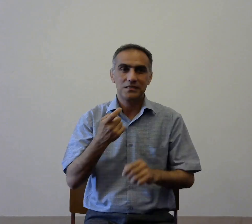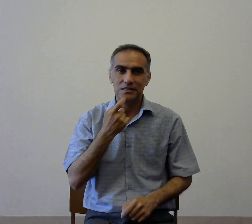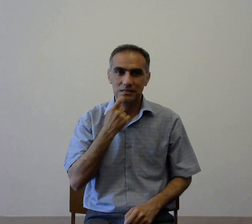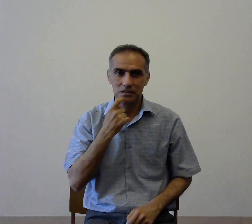dil